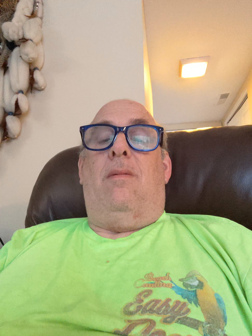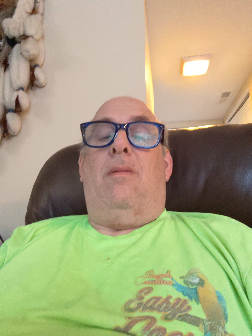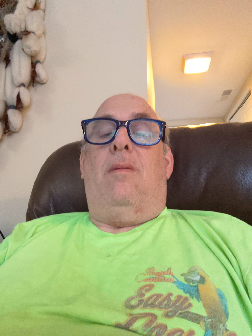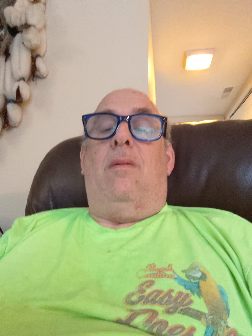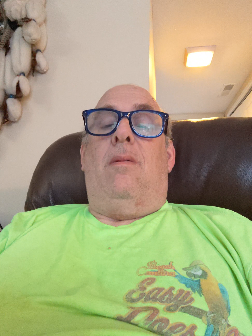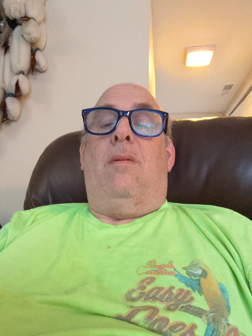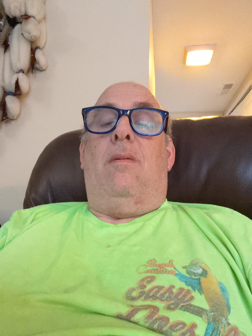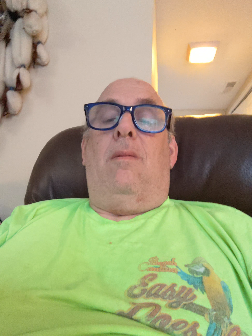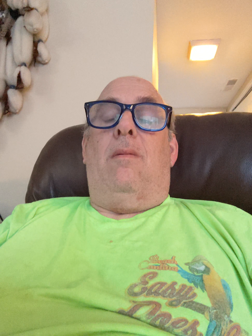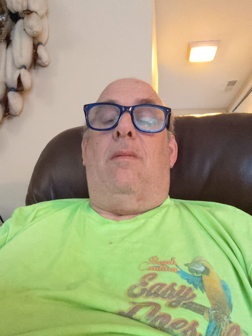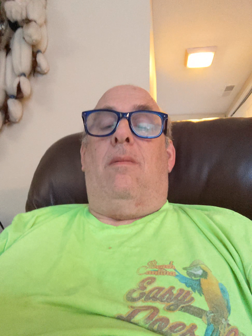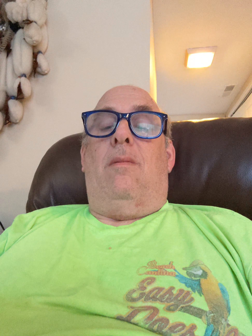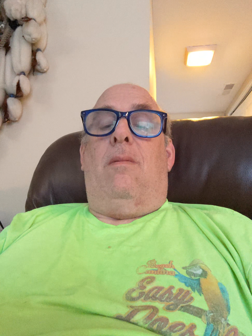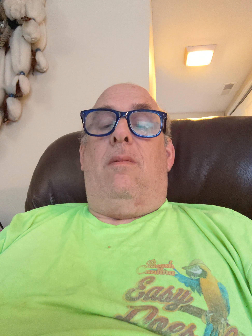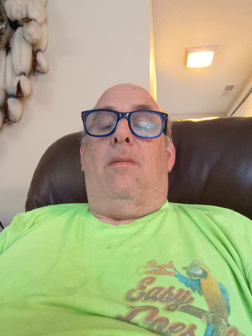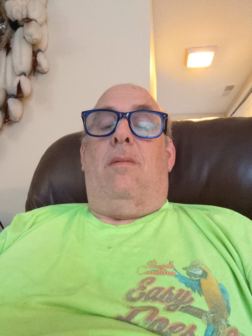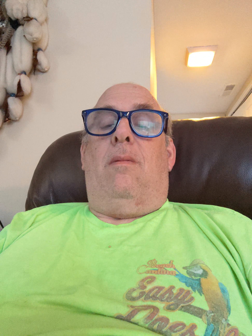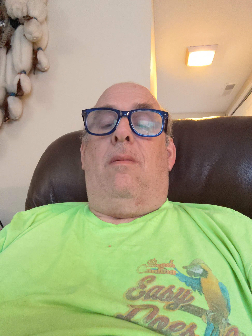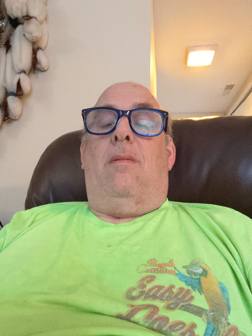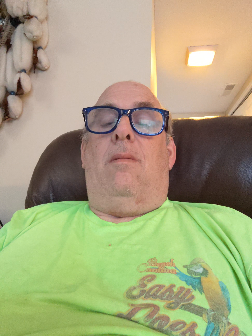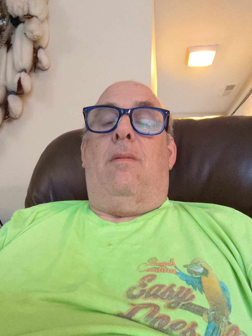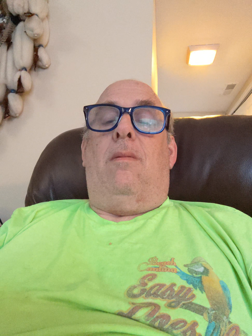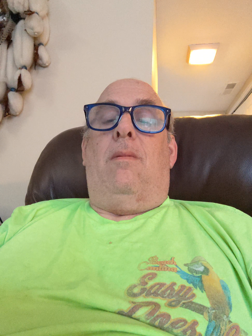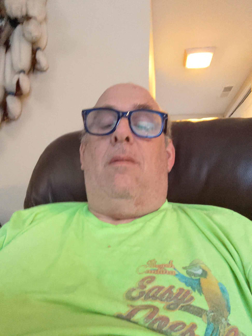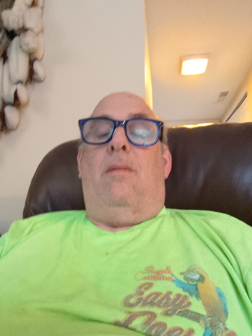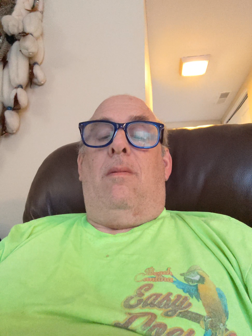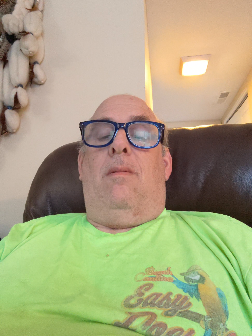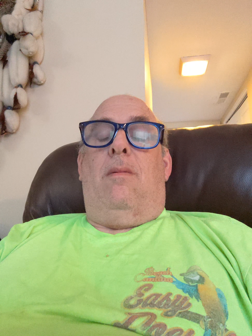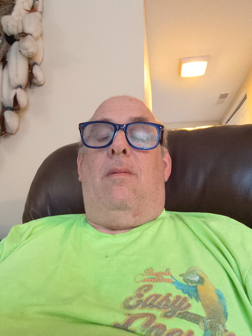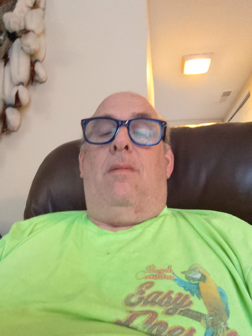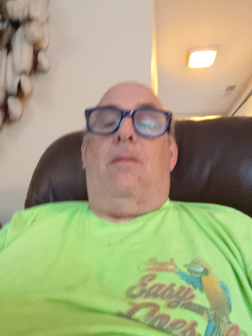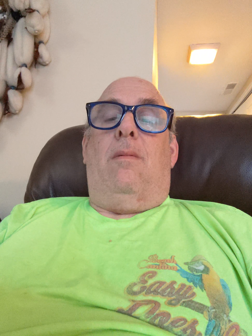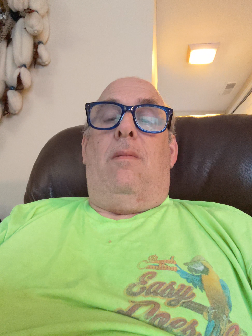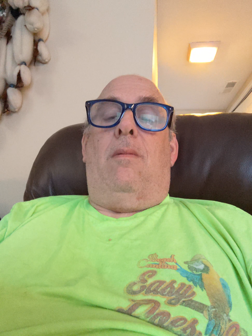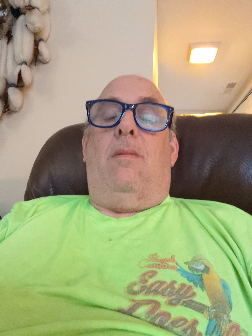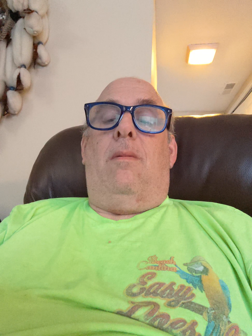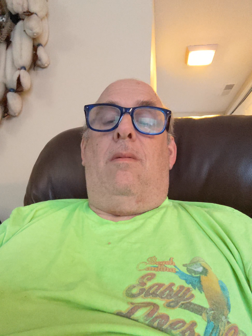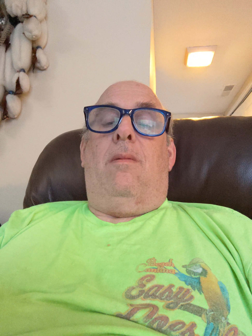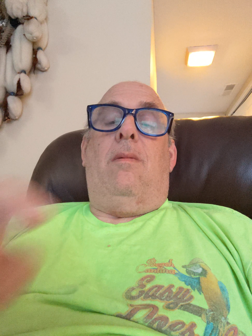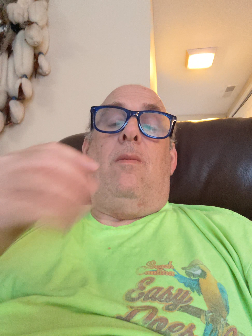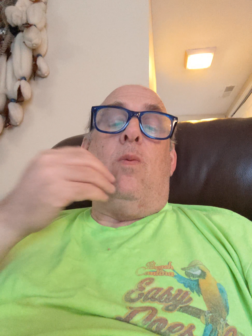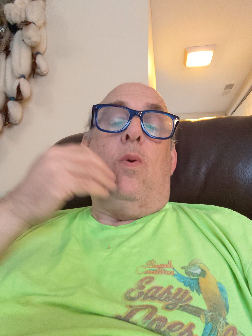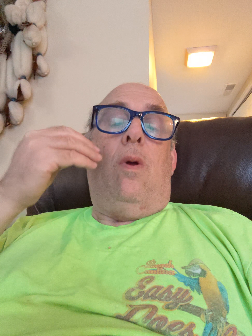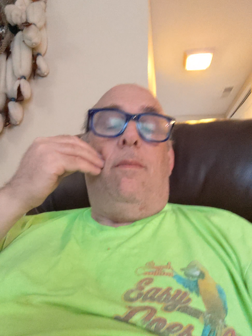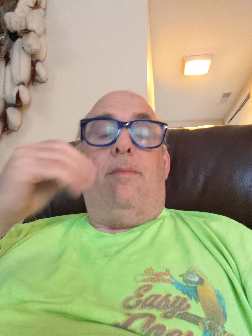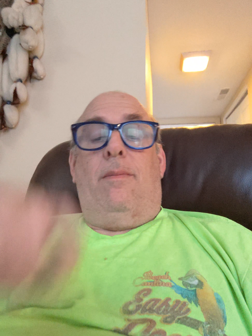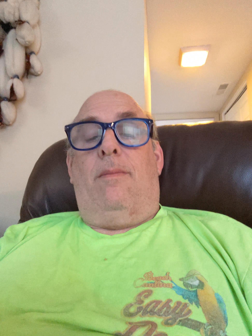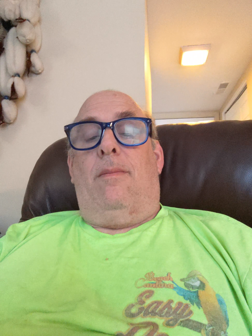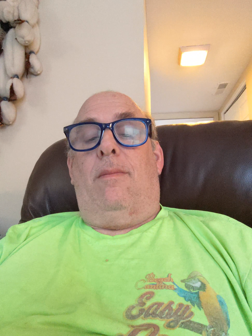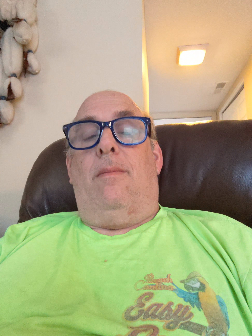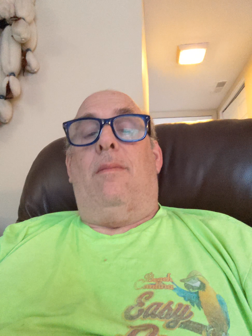home